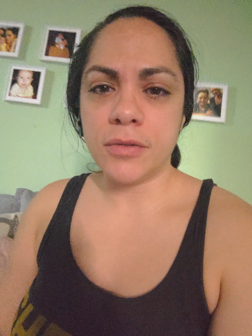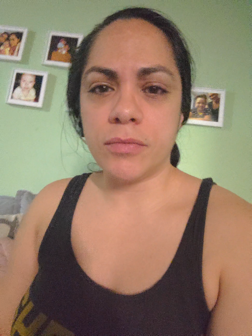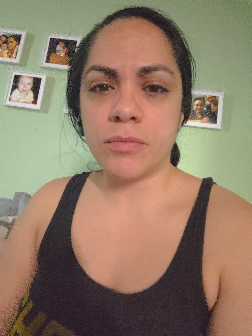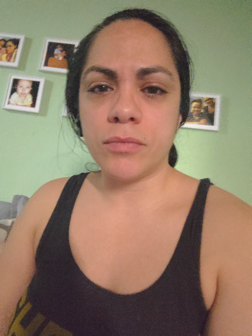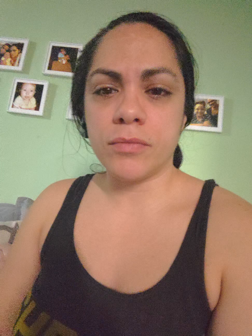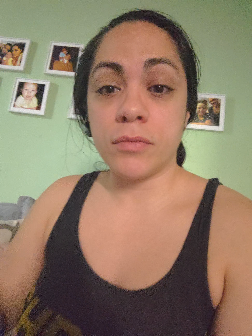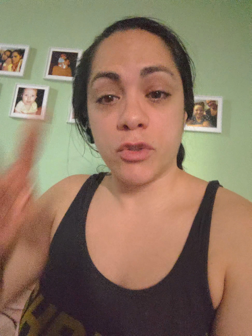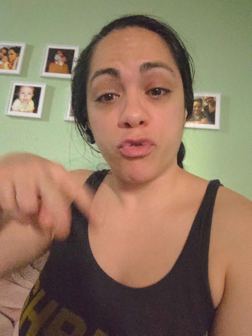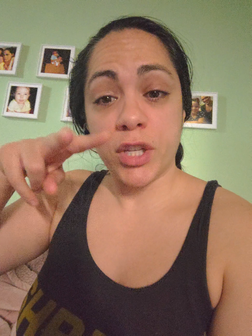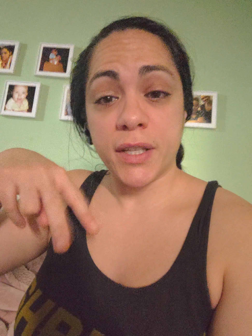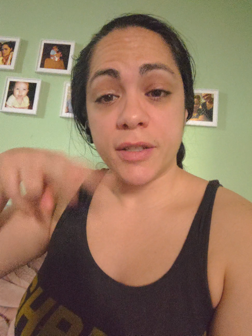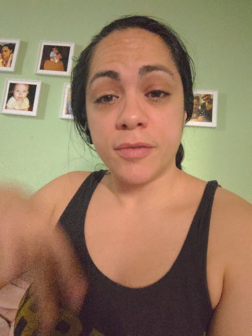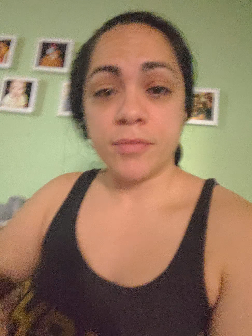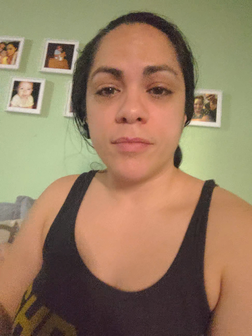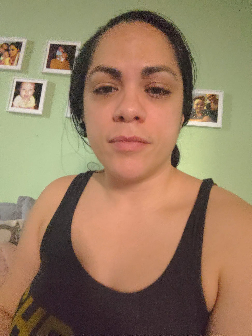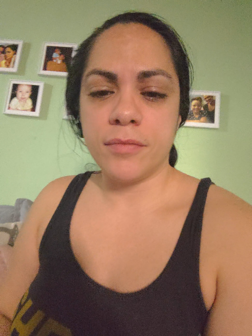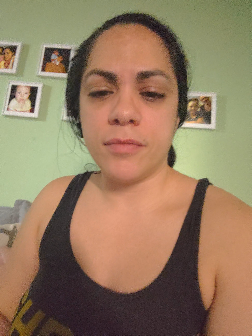read